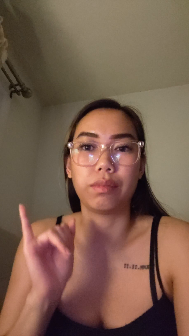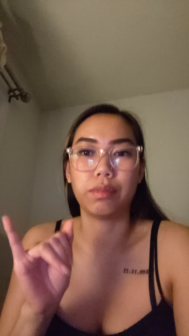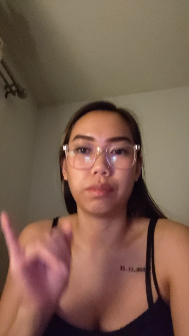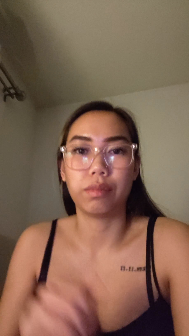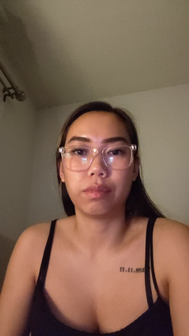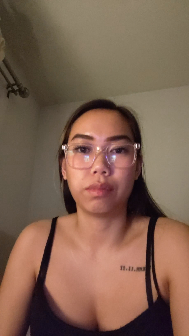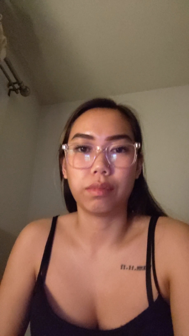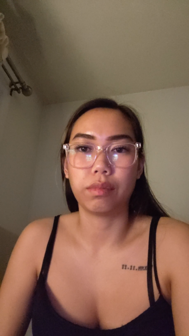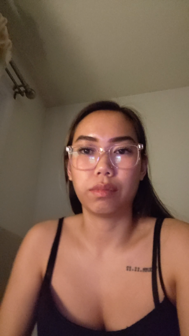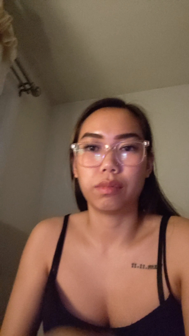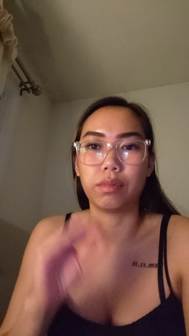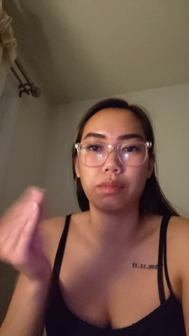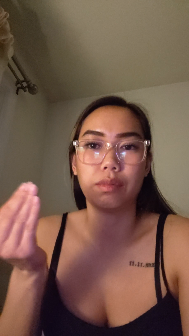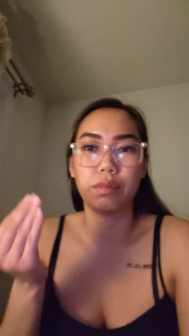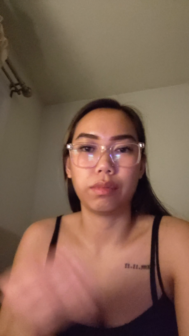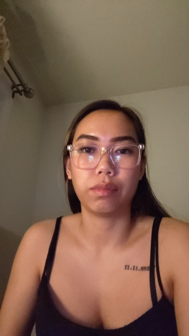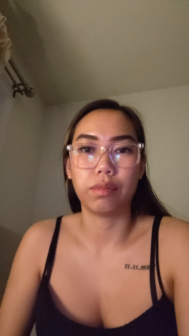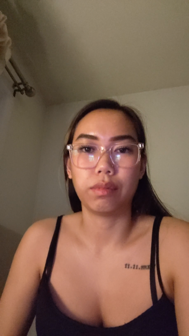none